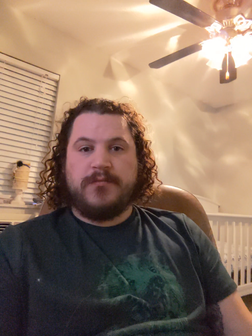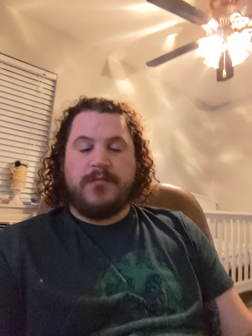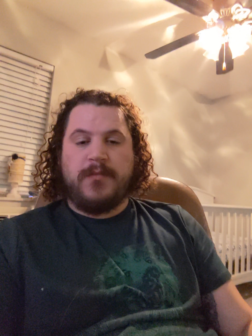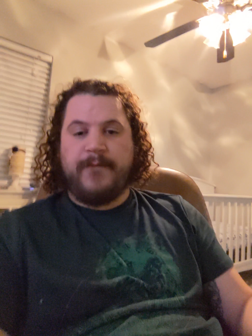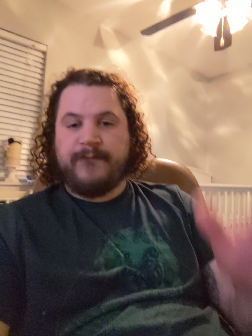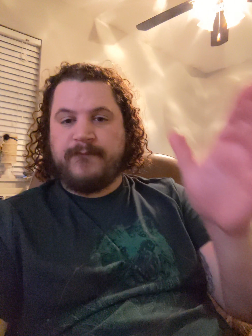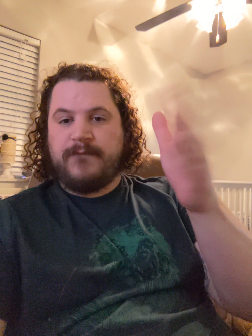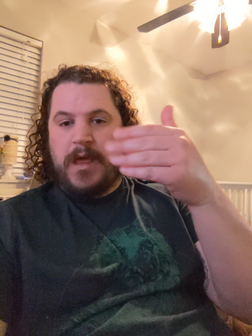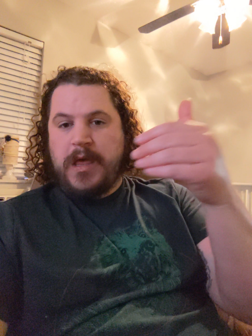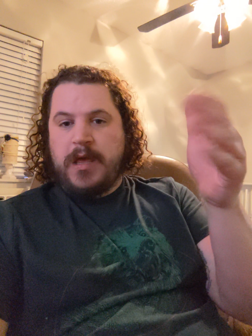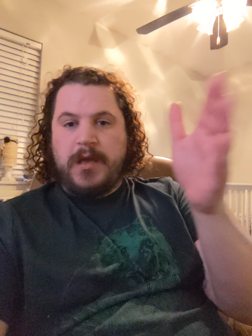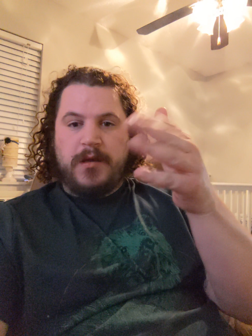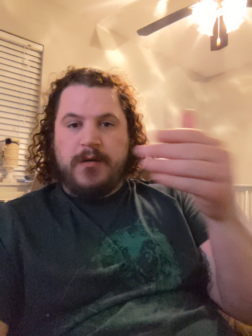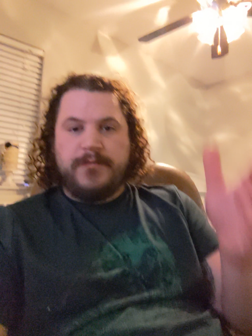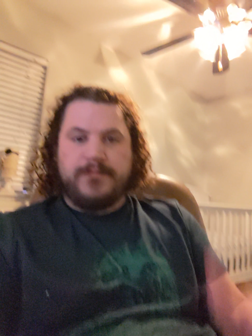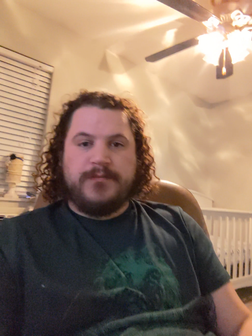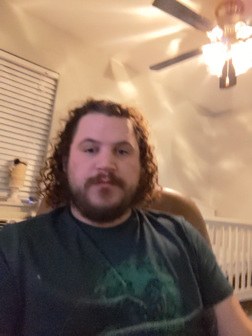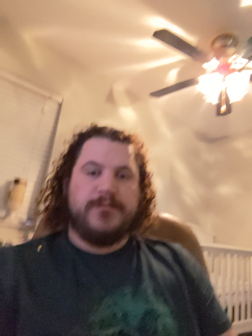flag